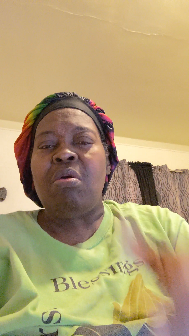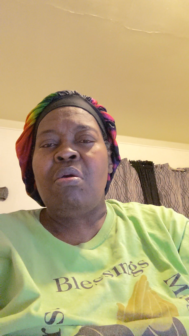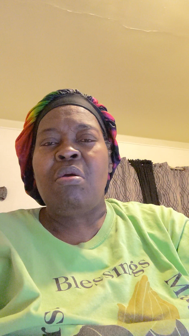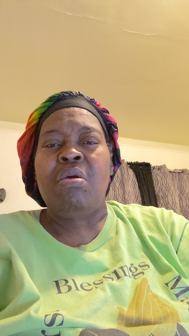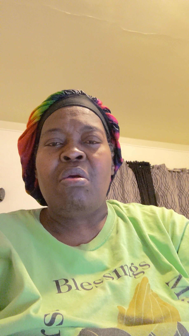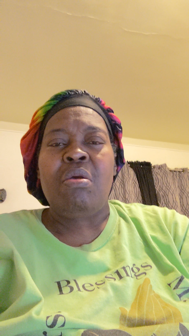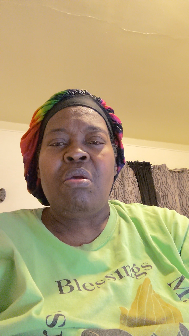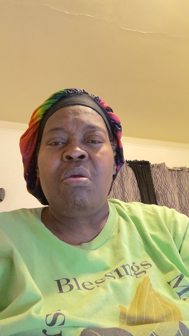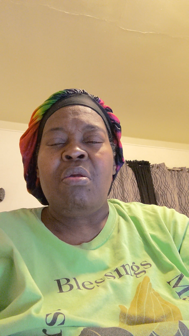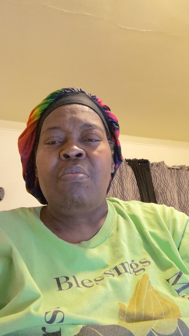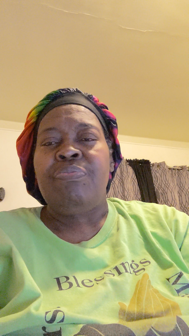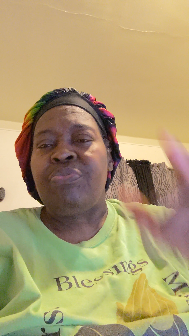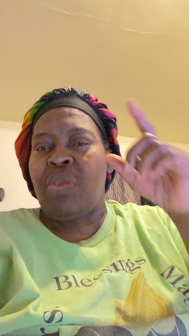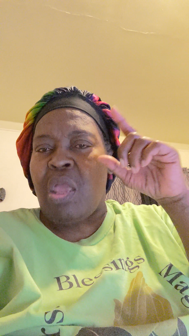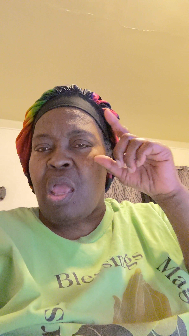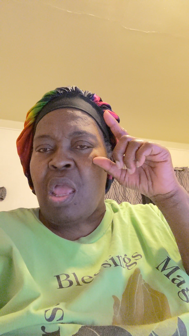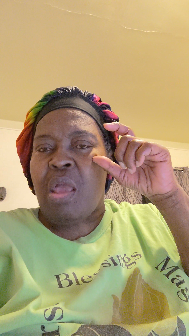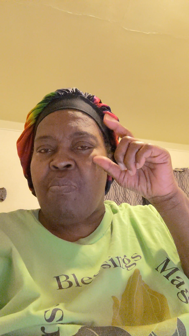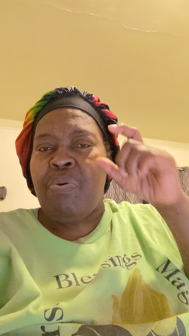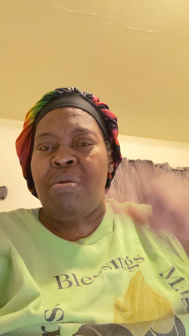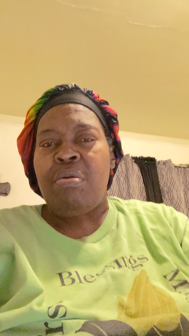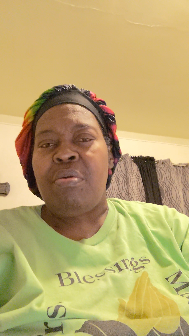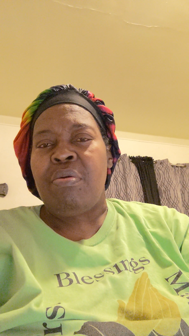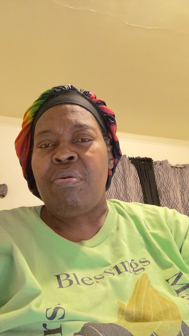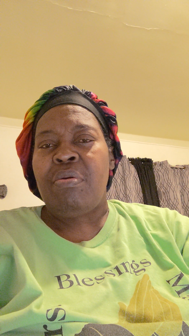camera